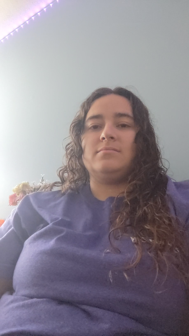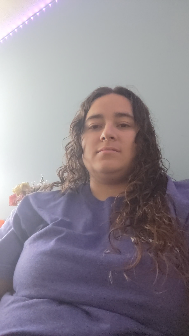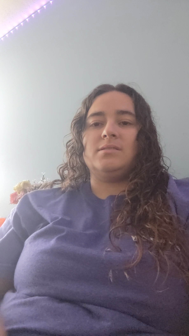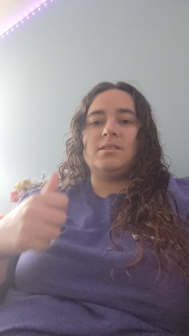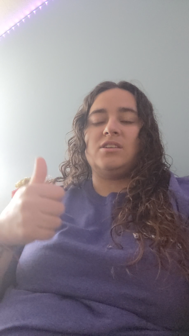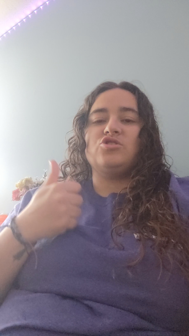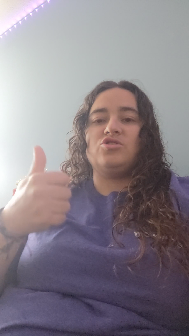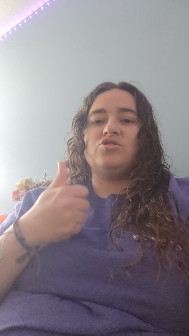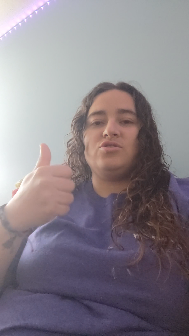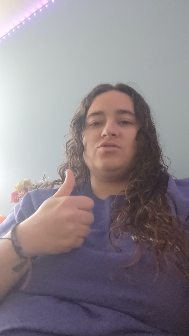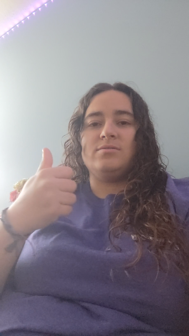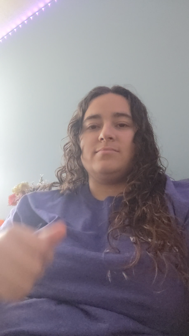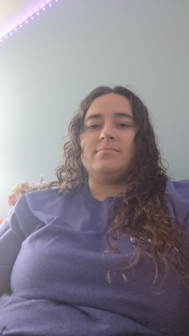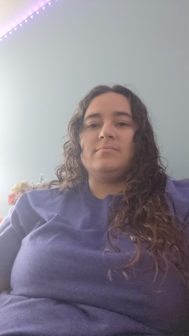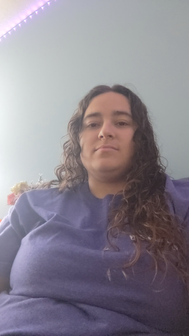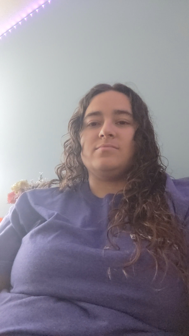chase